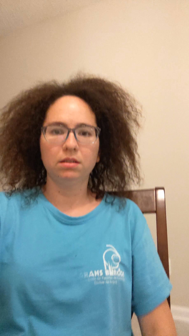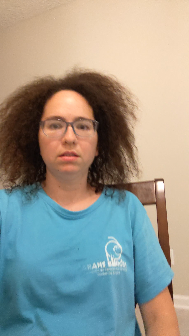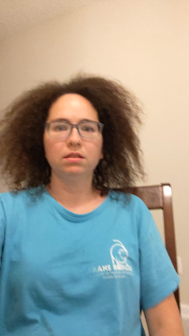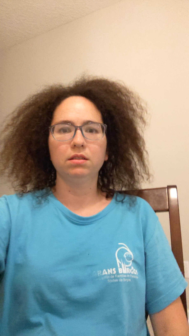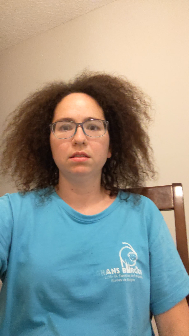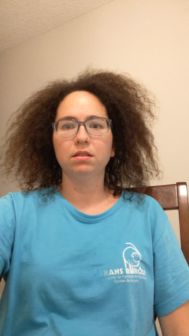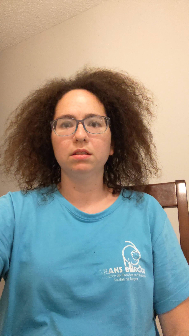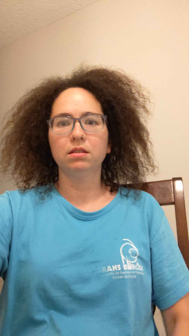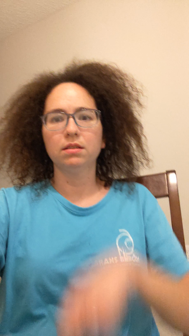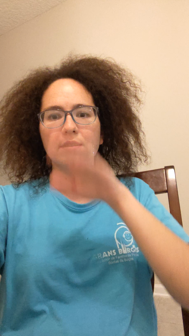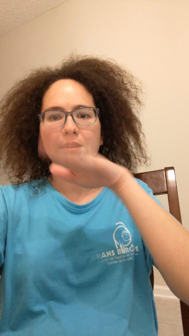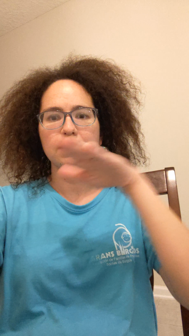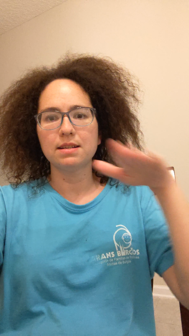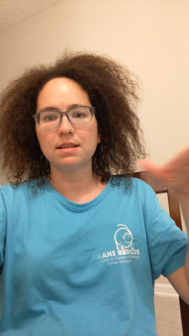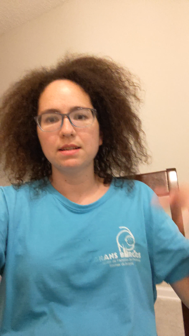children